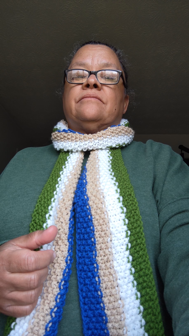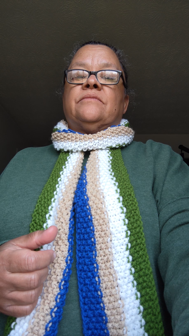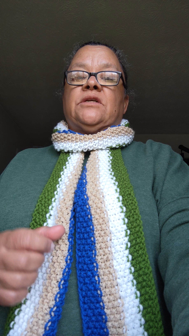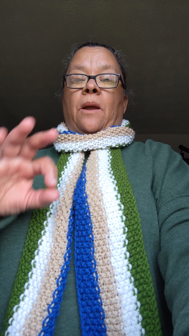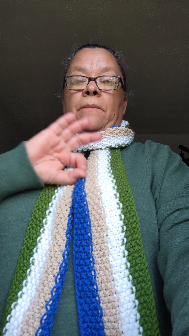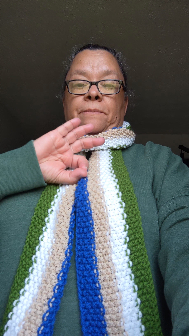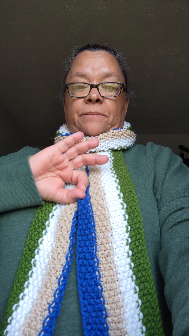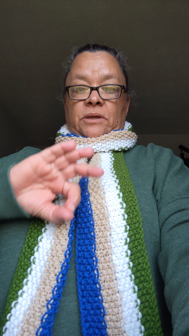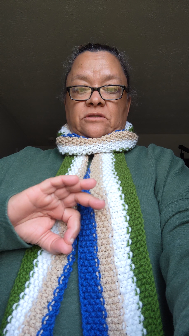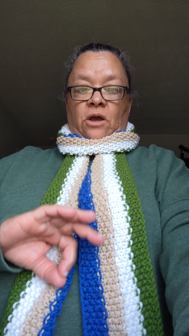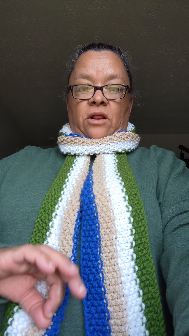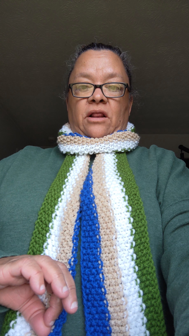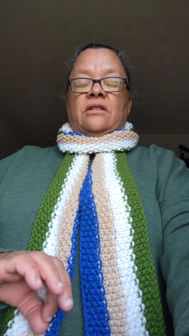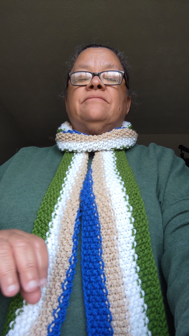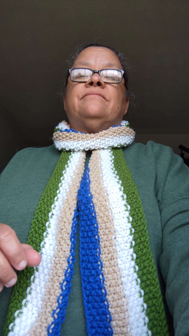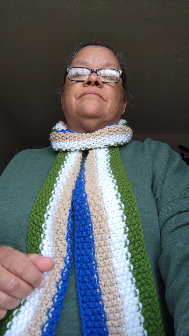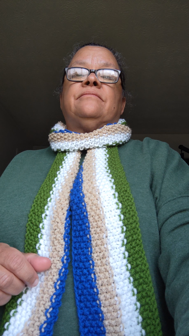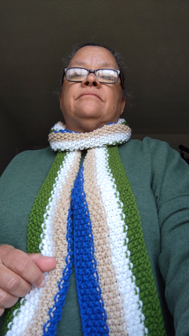button